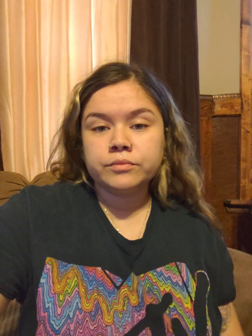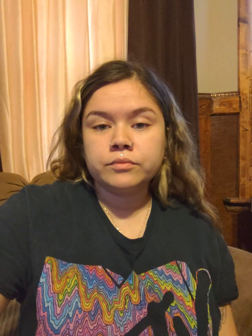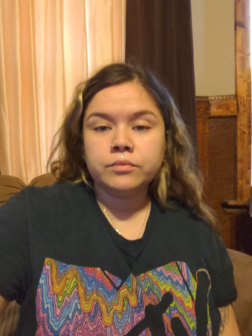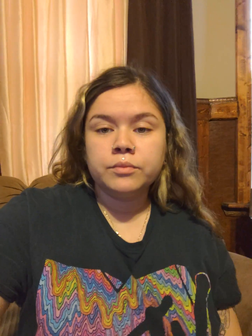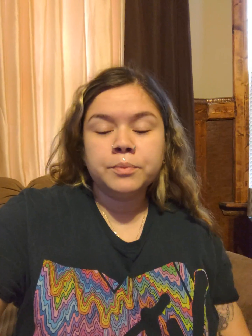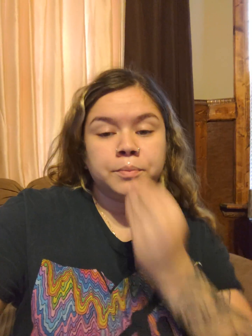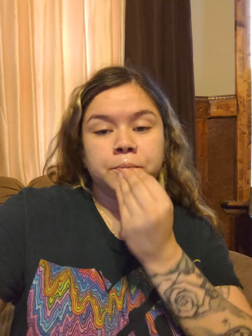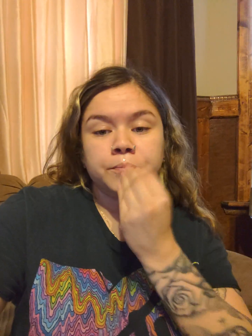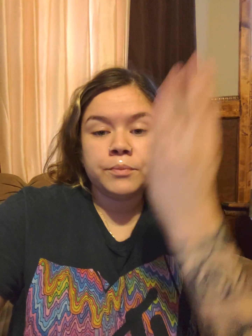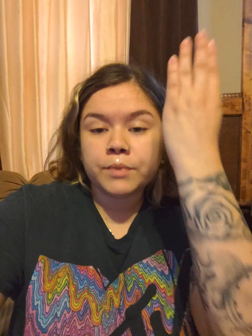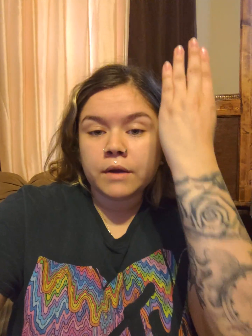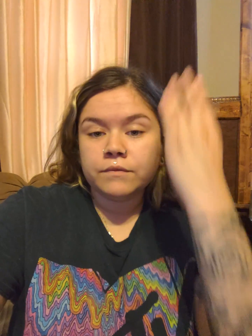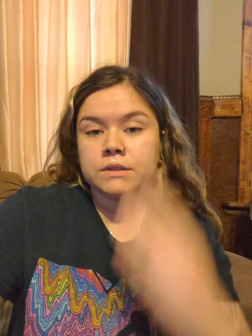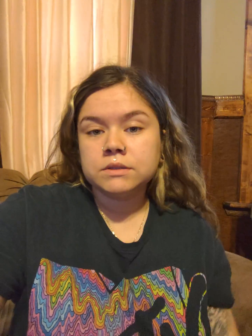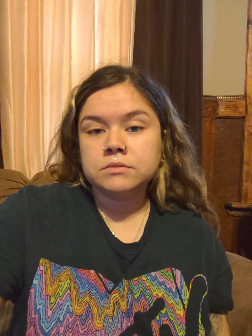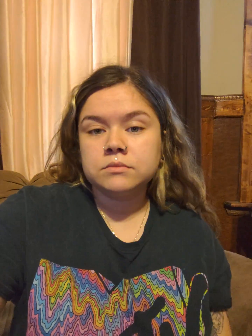breakfast